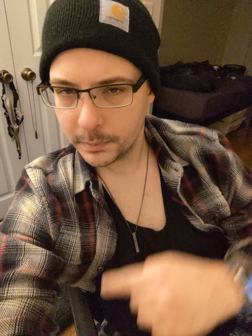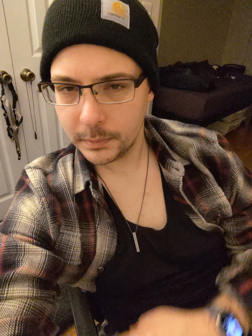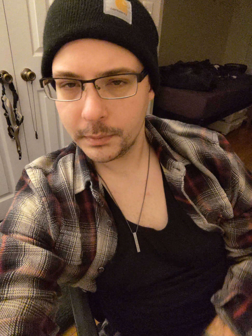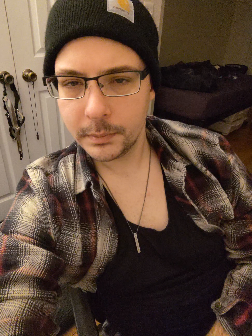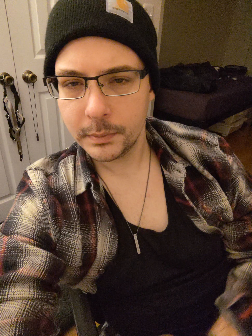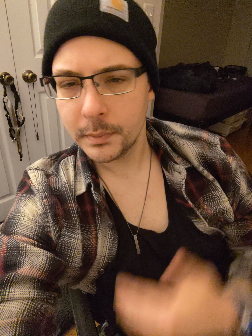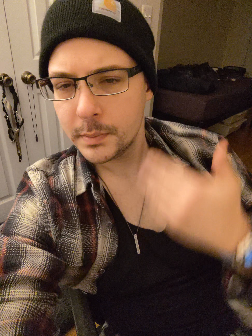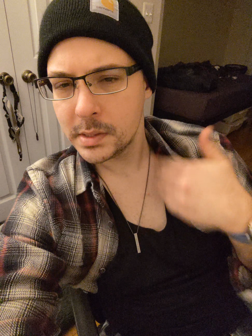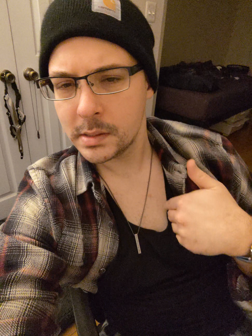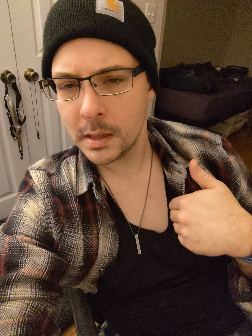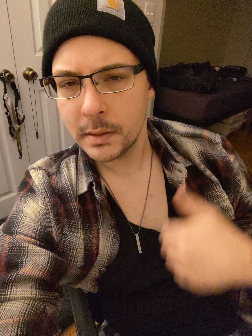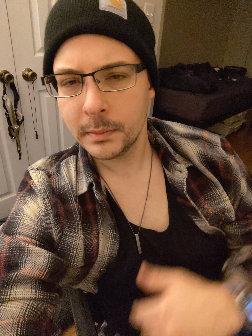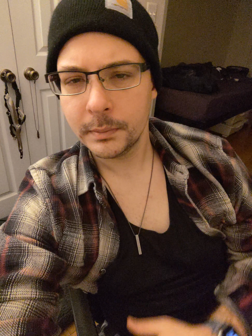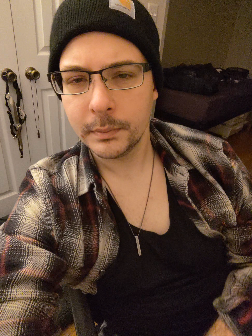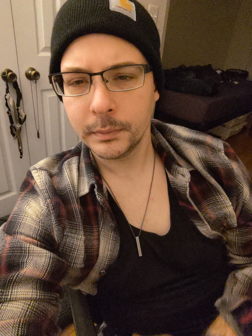beside